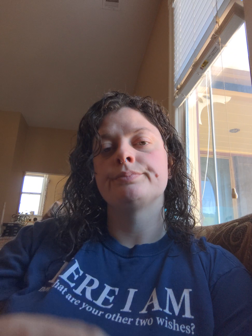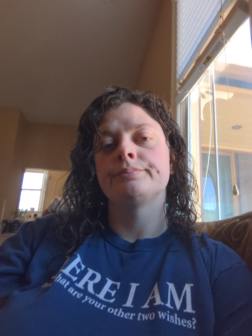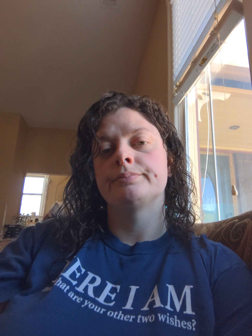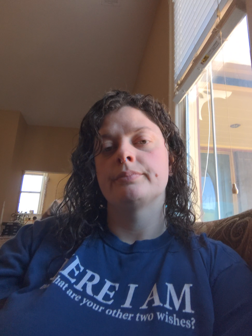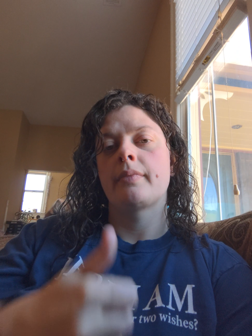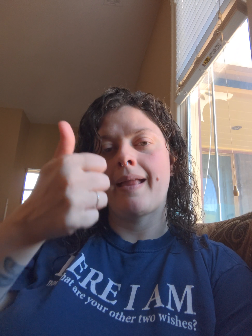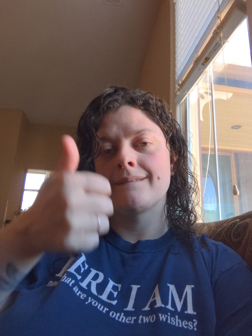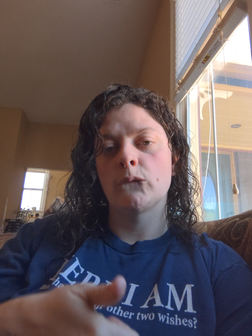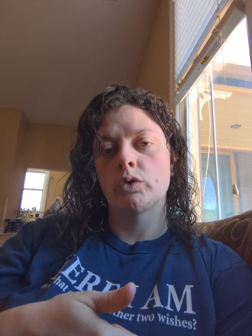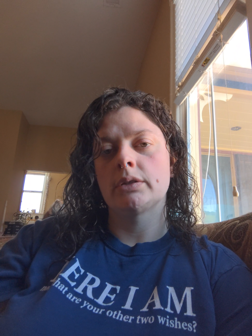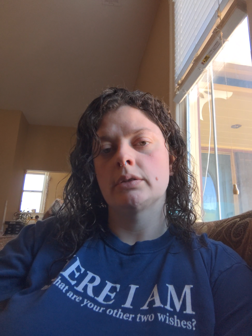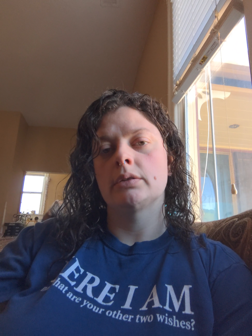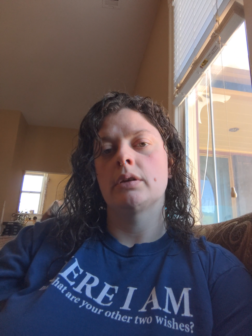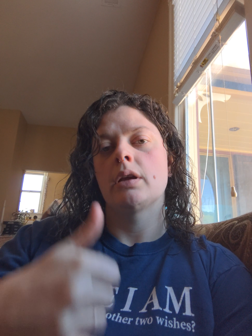every